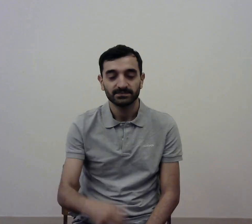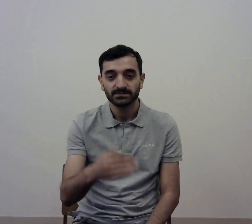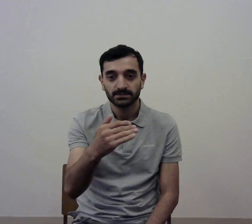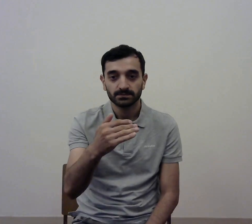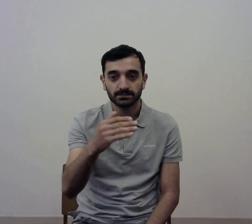siz